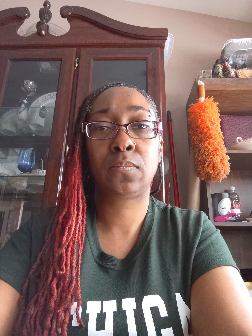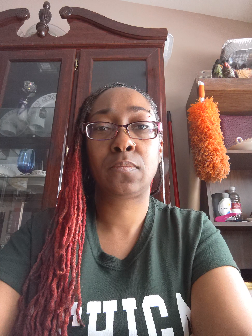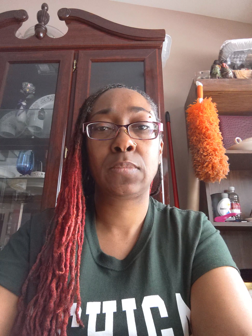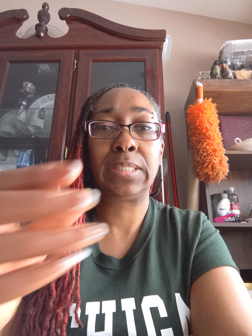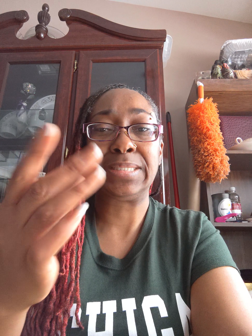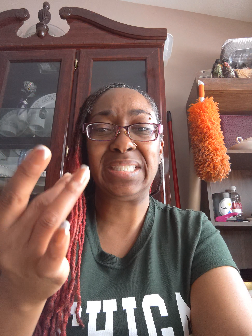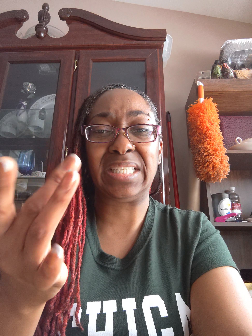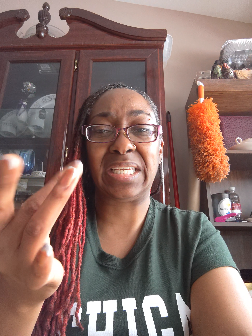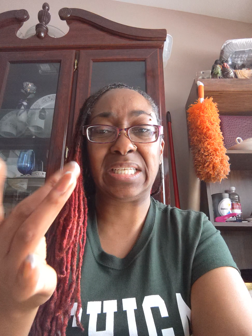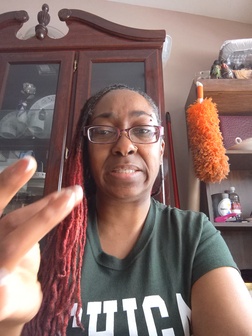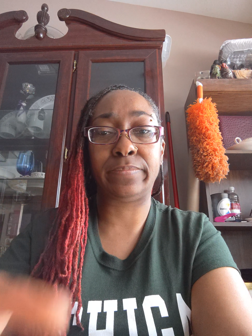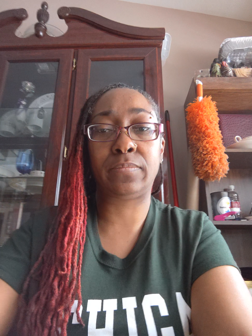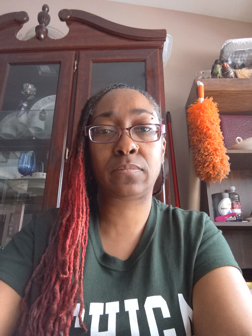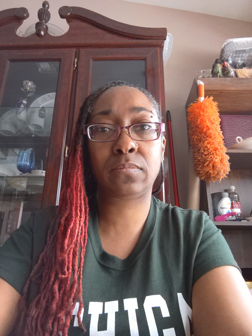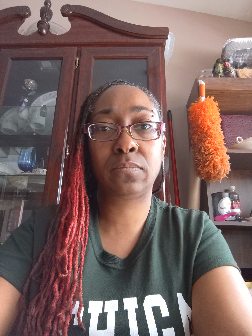sticky